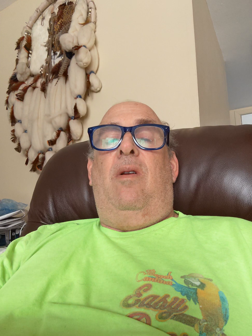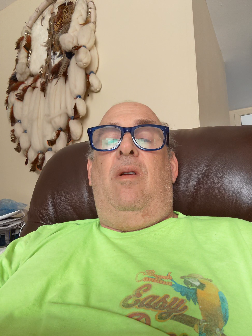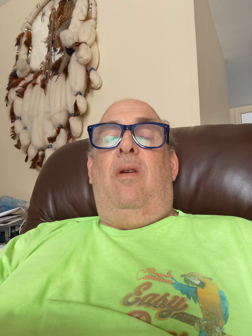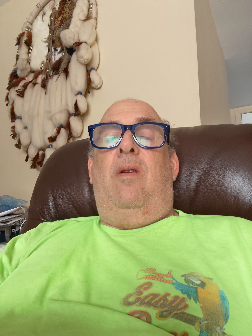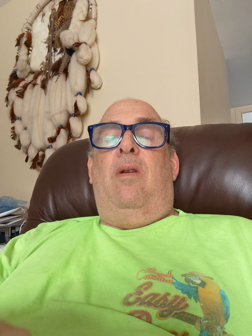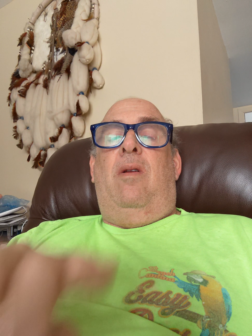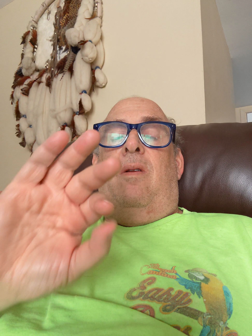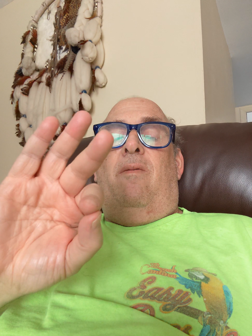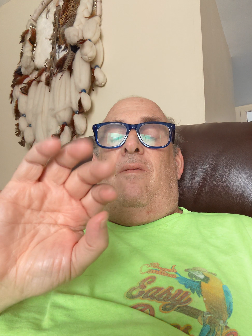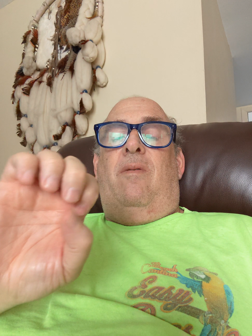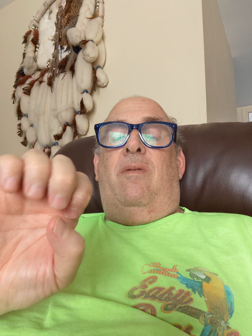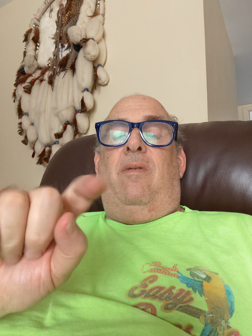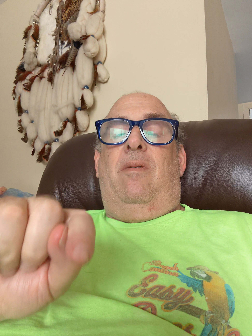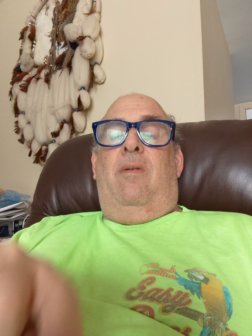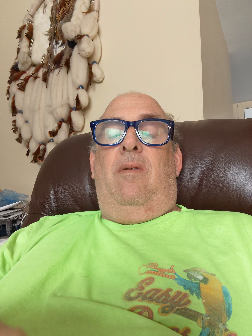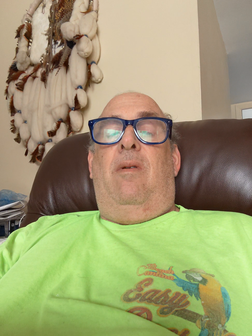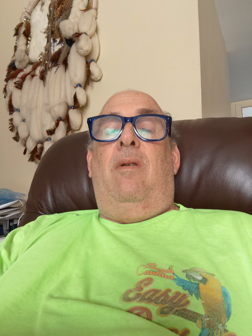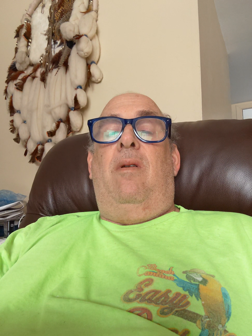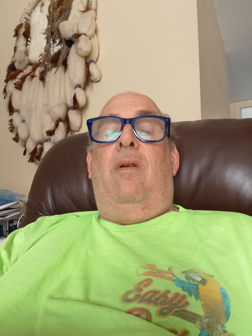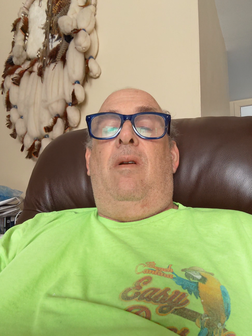feet